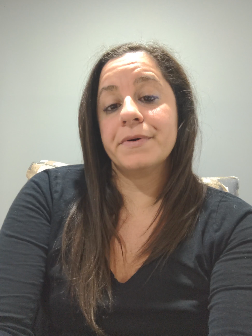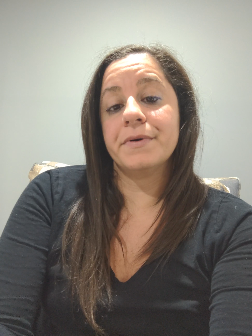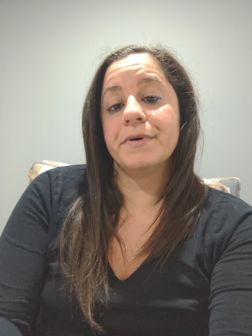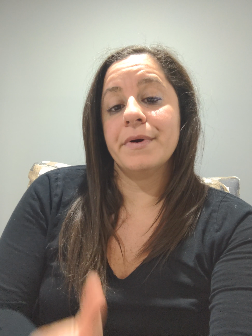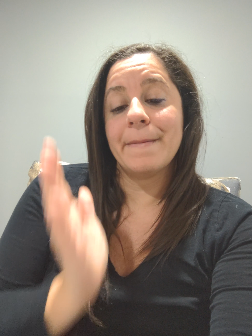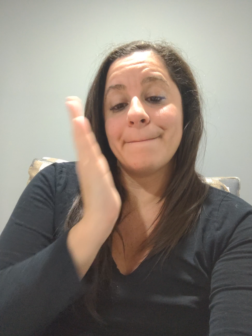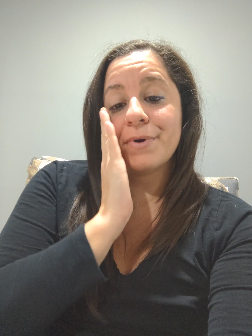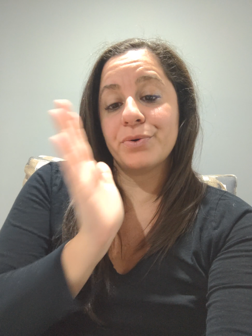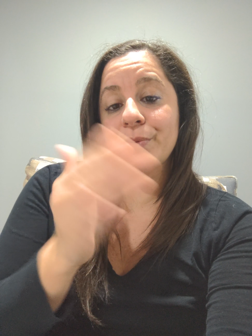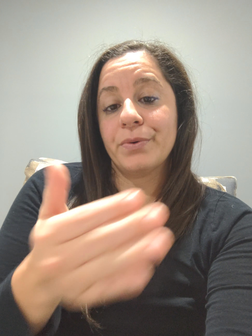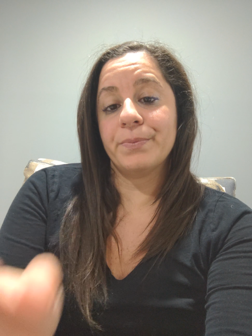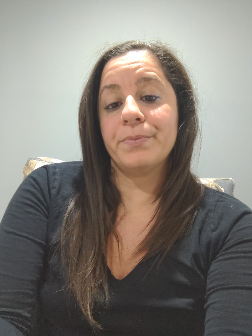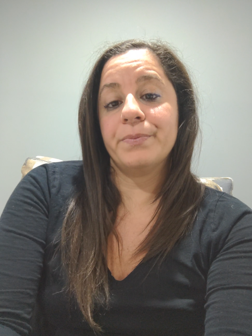bedroom